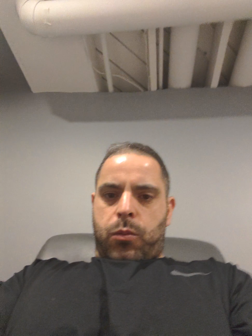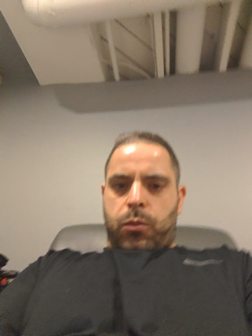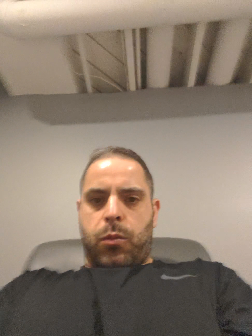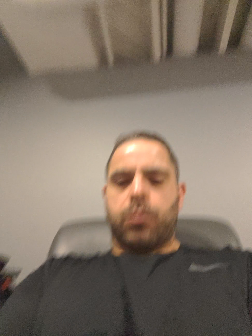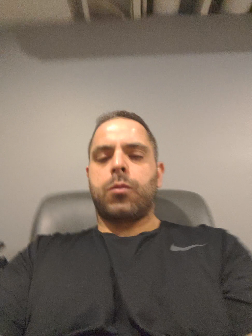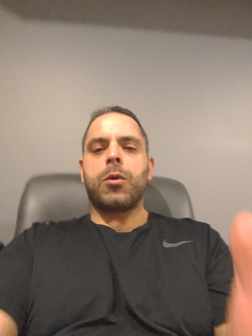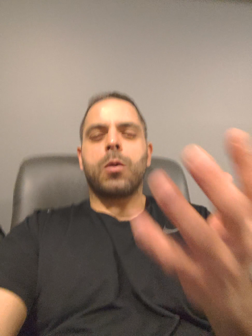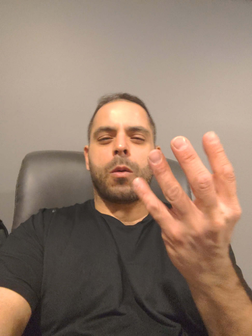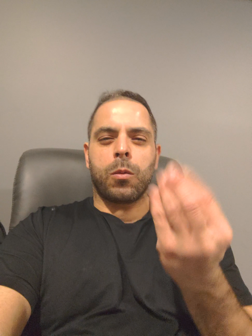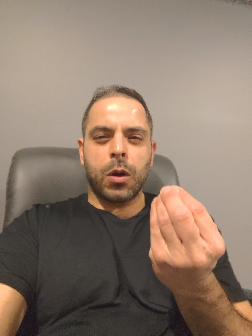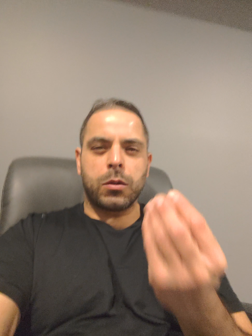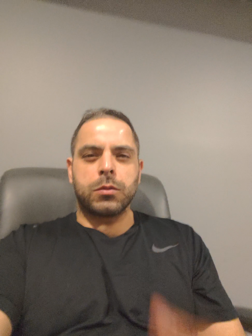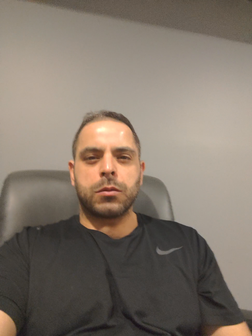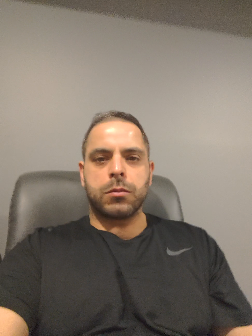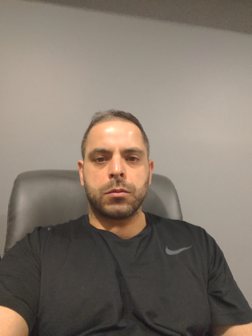wet